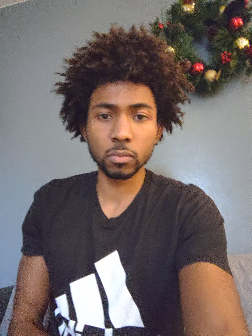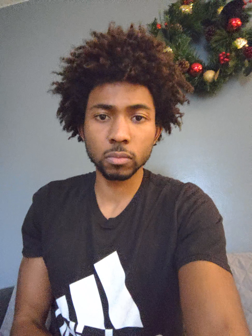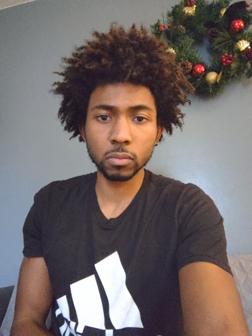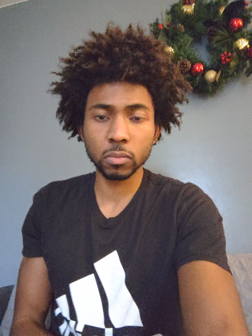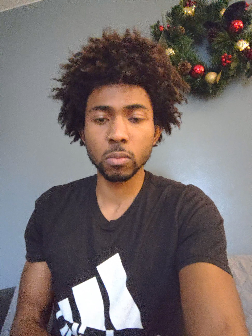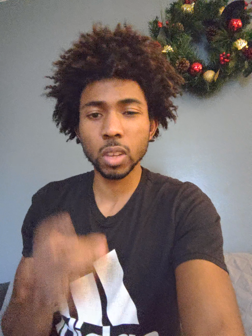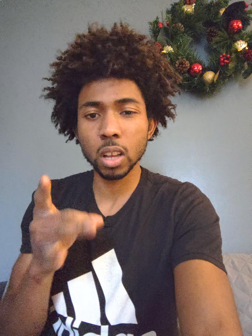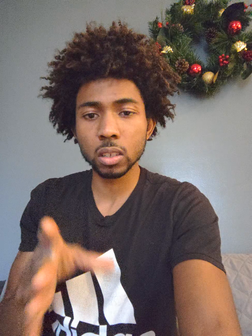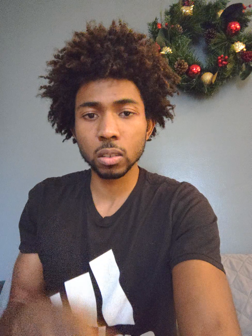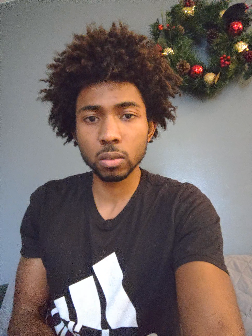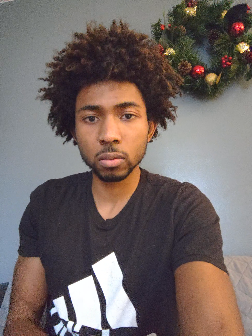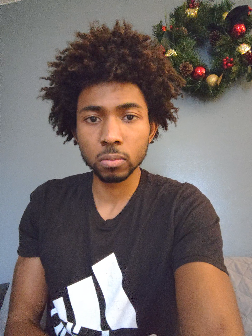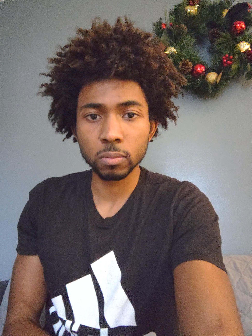hate